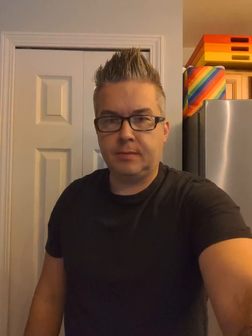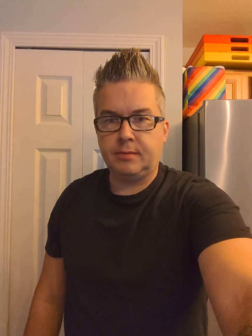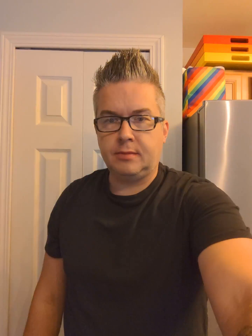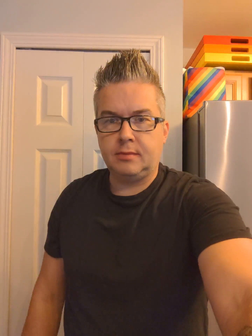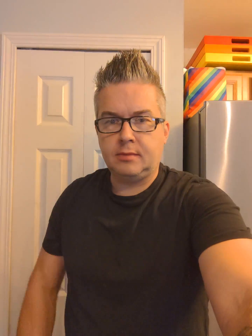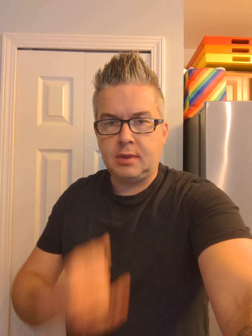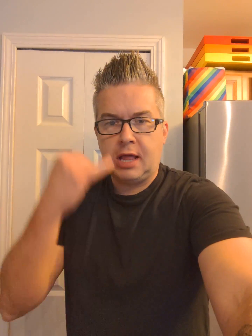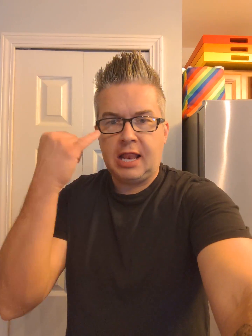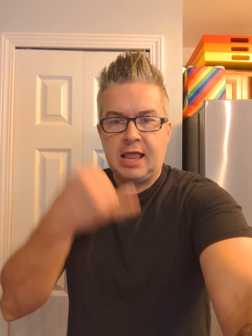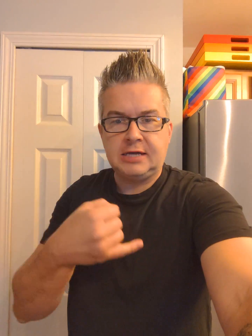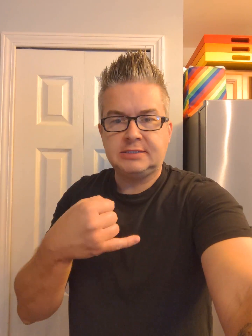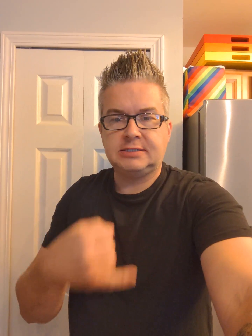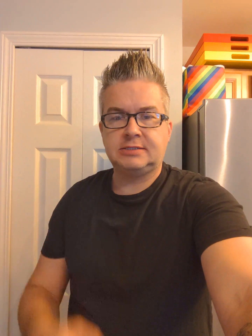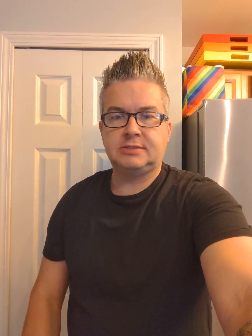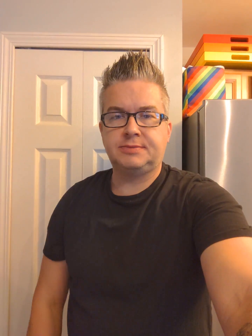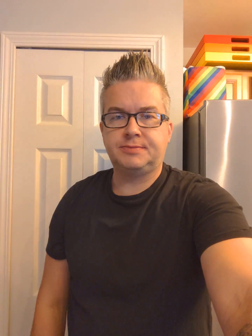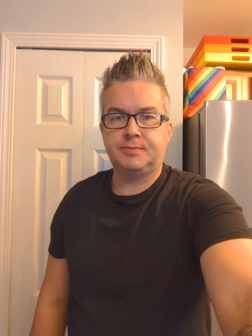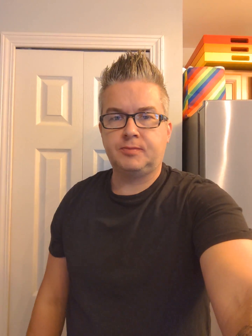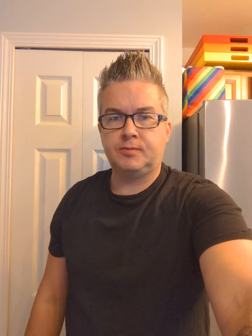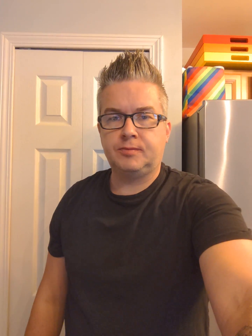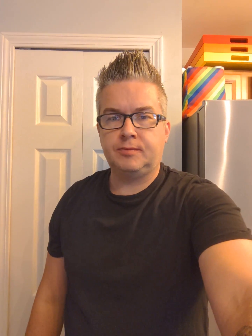last